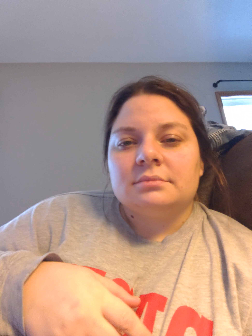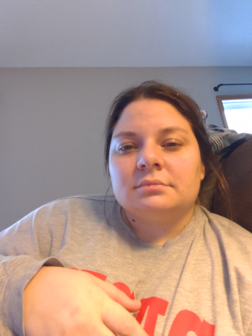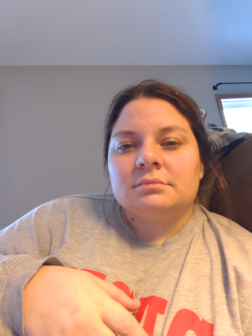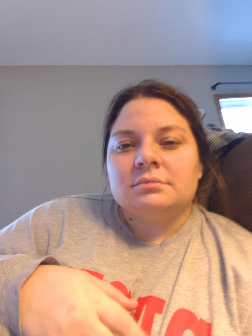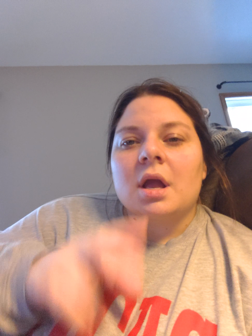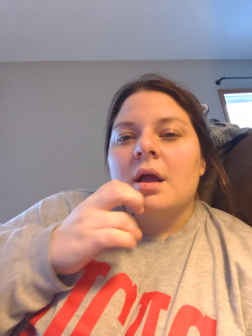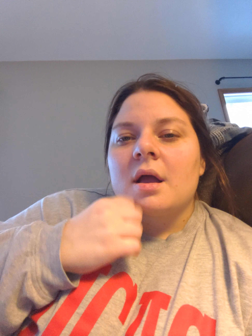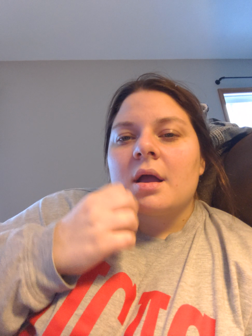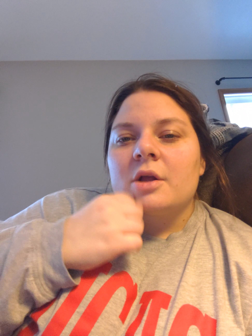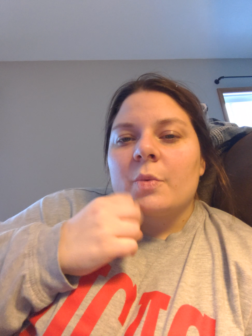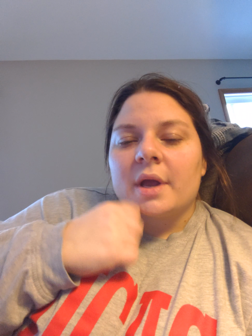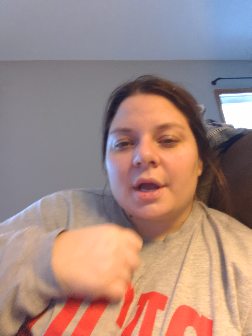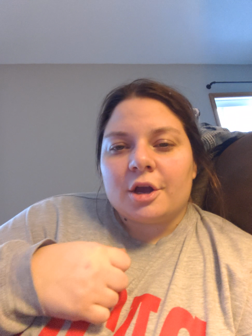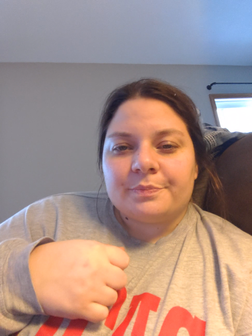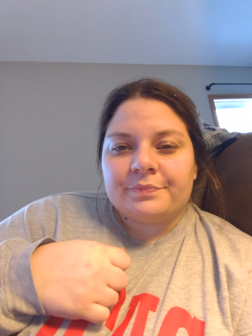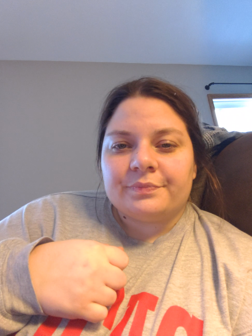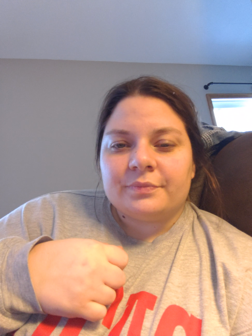underwear